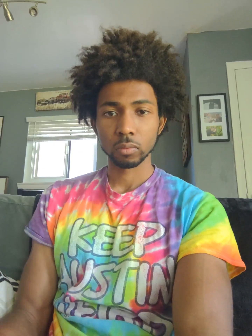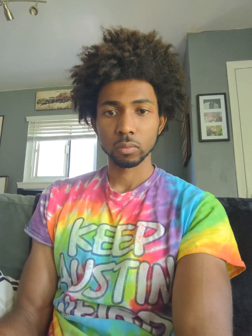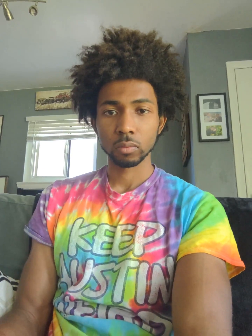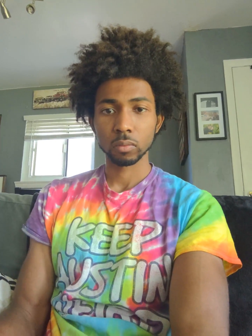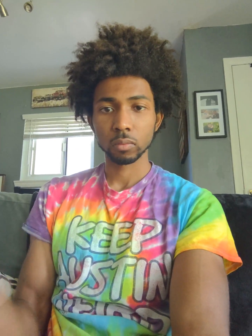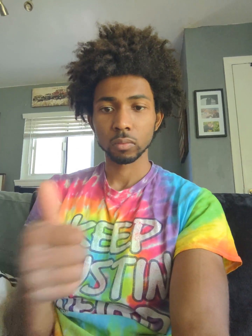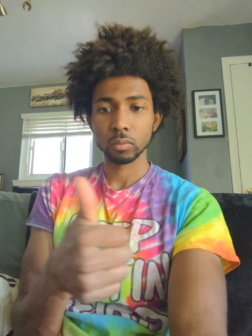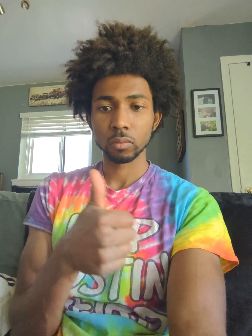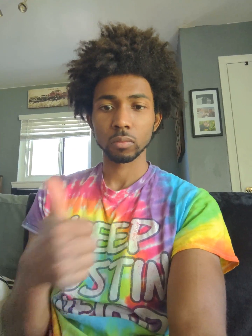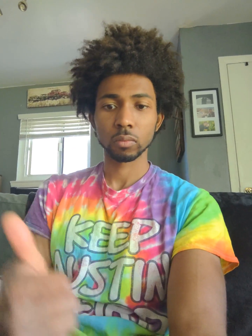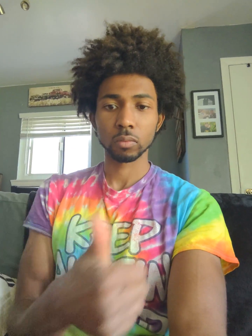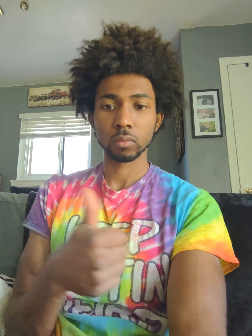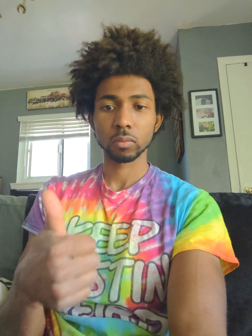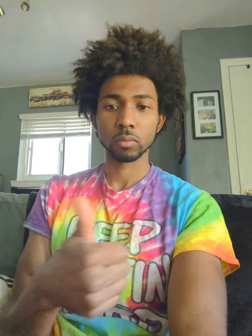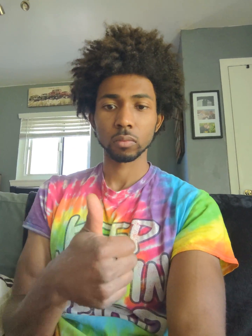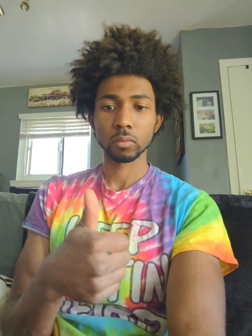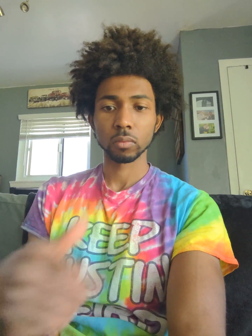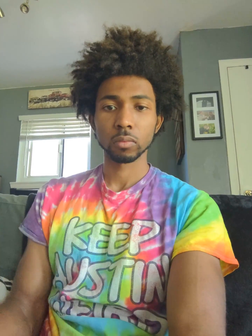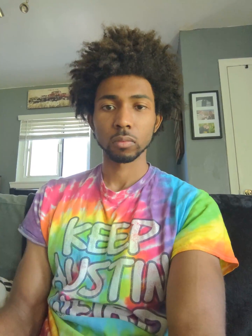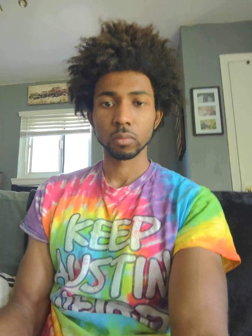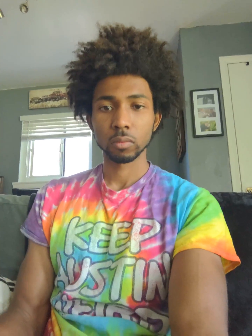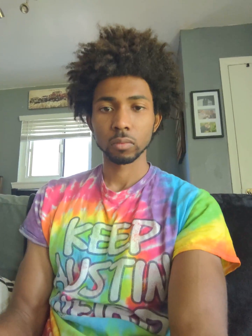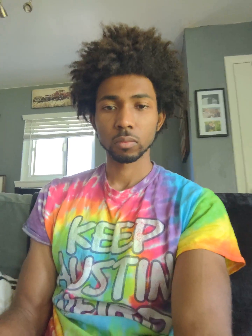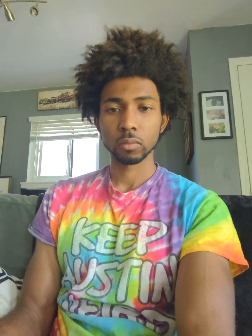basement